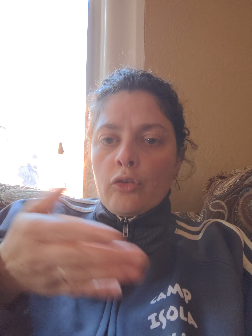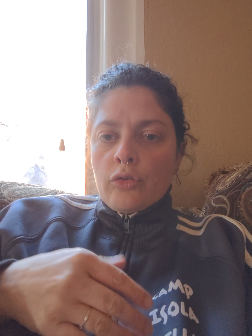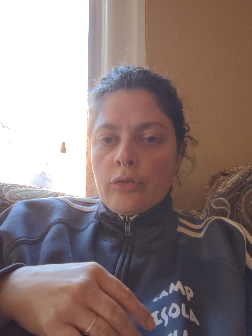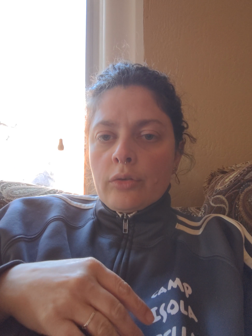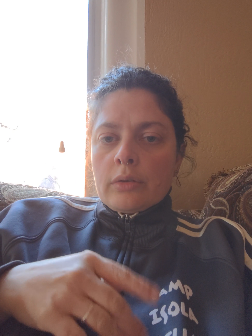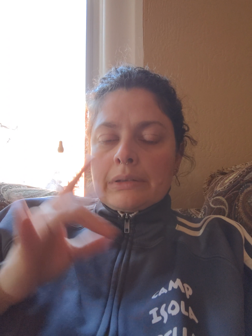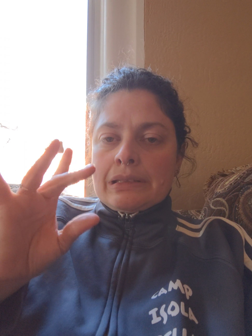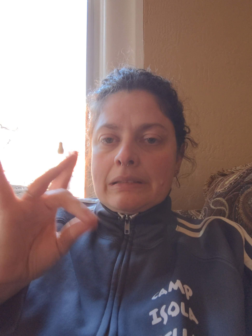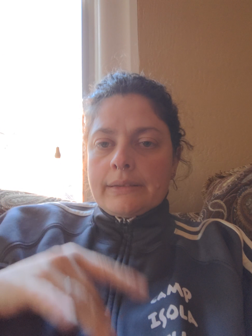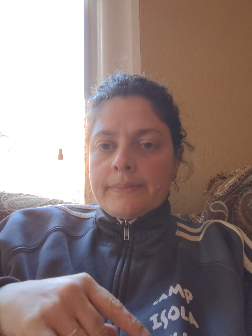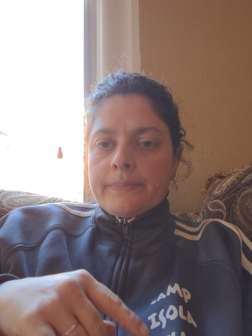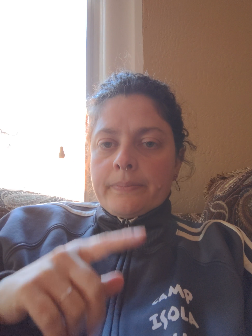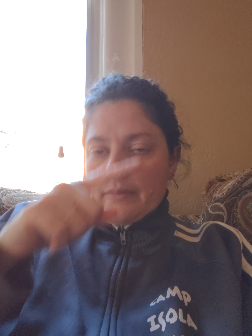sticky